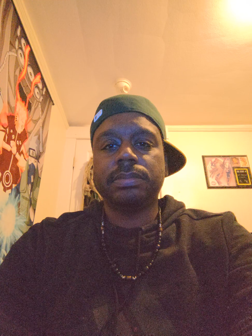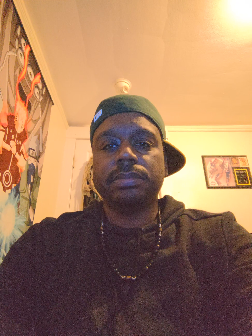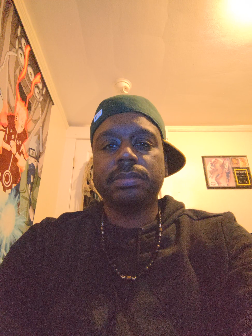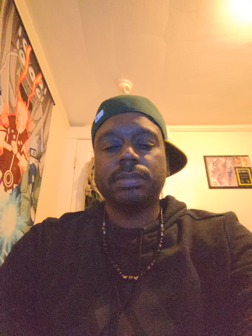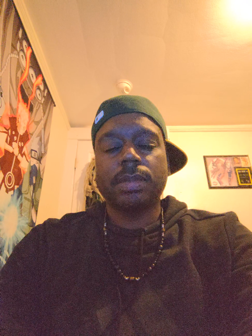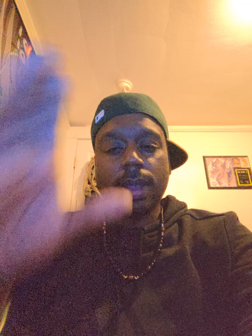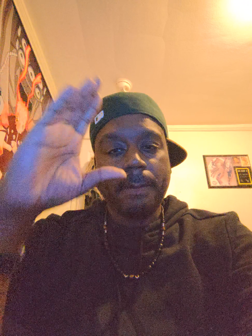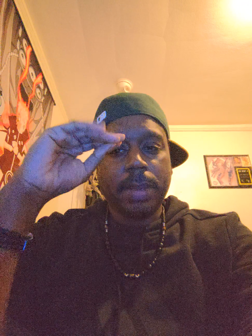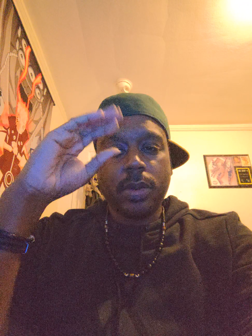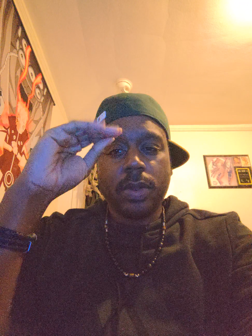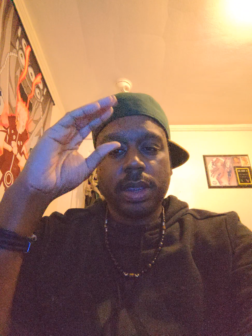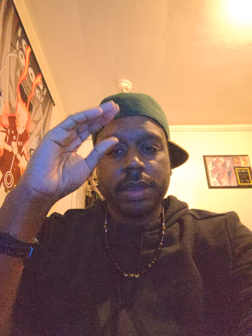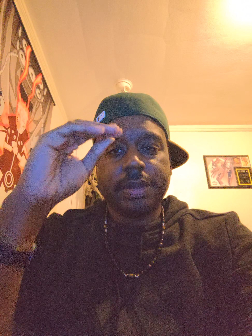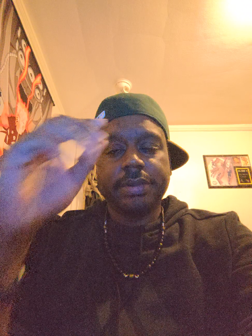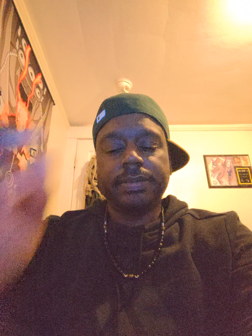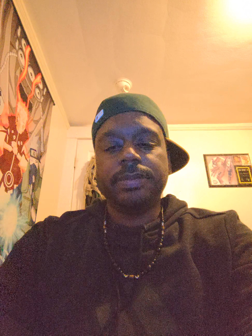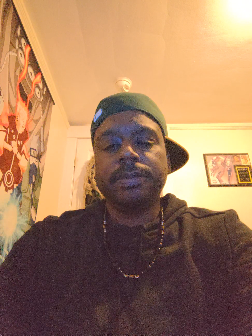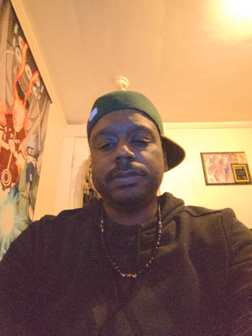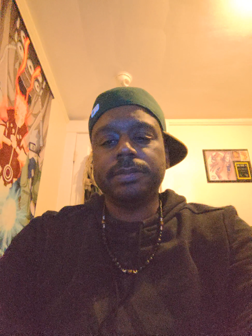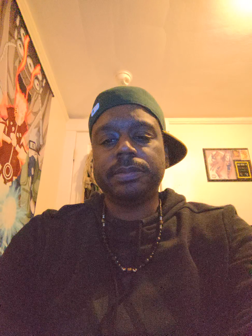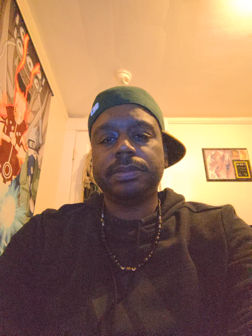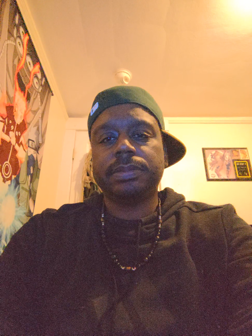boy